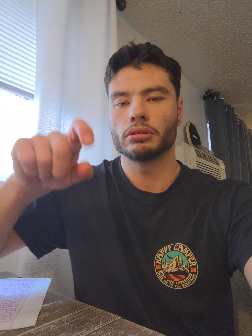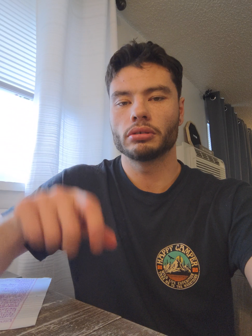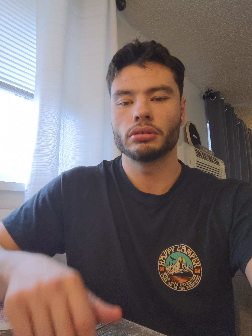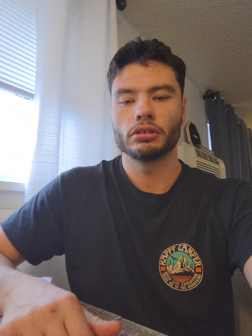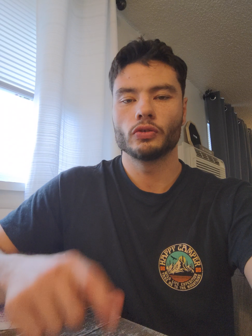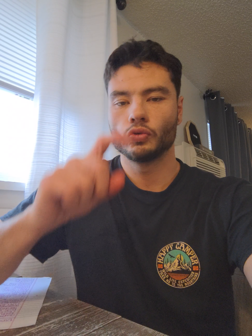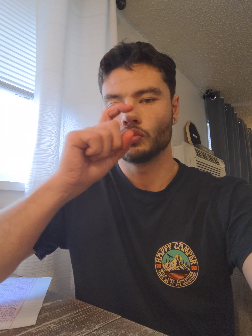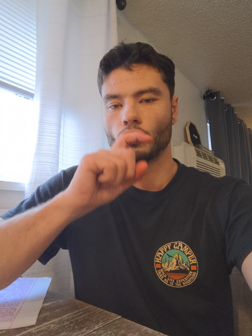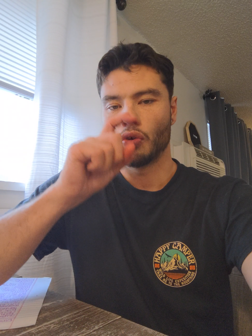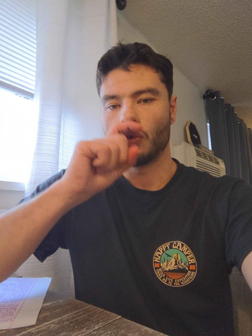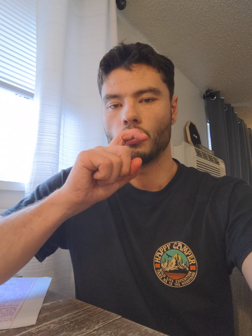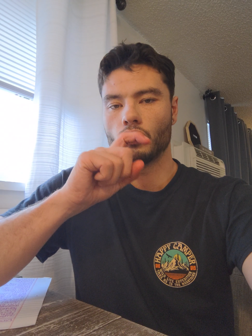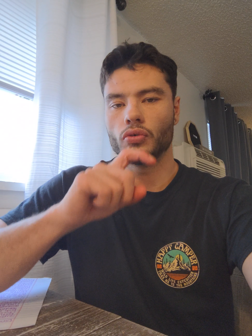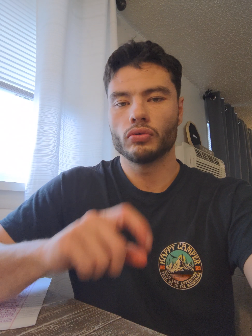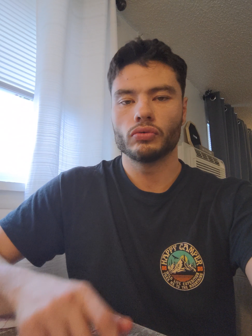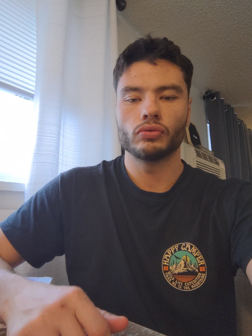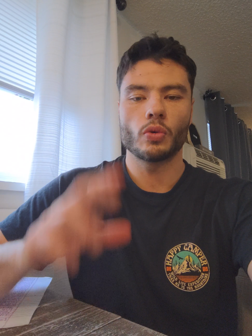doll